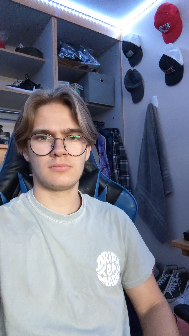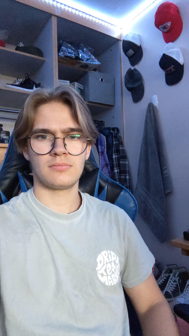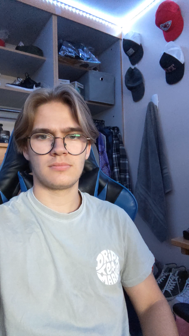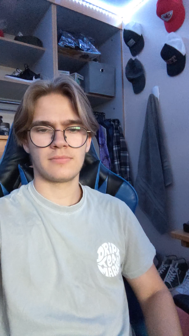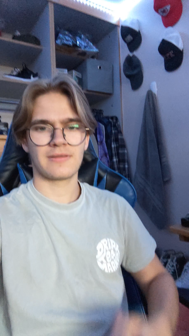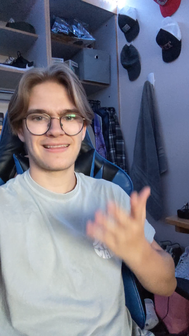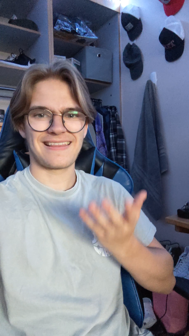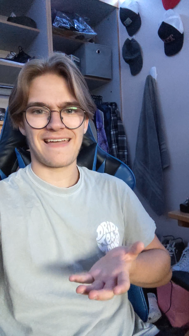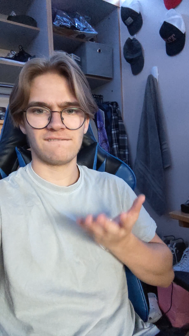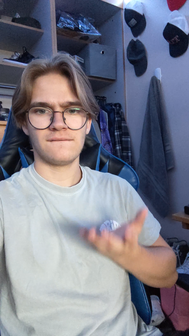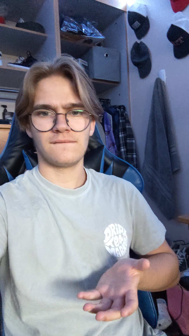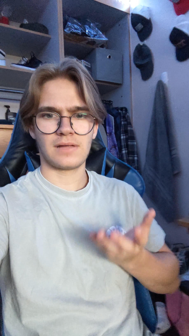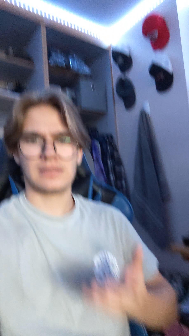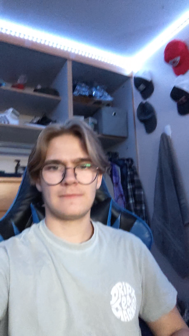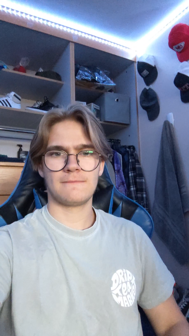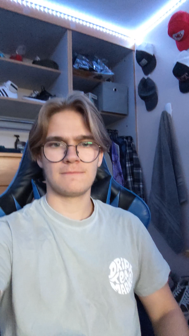heavy